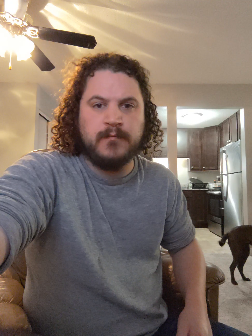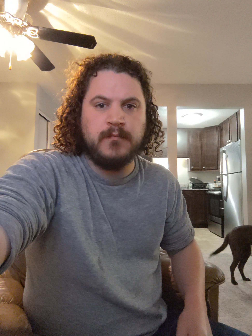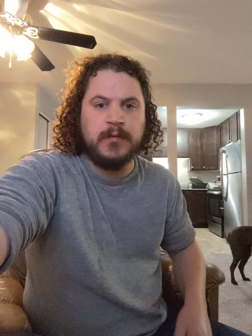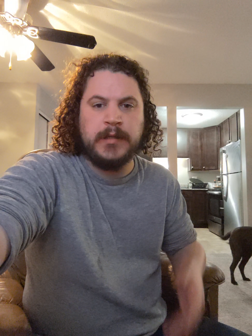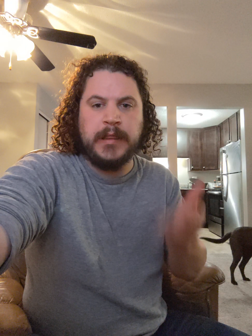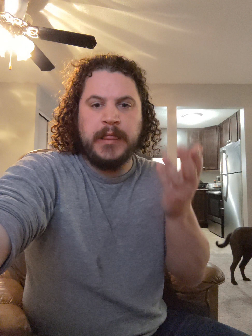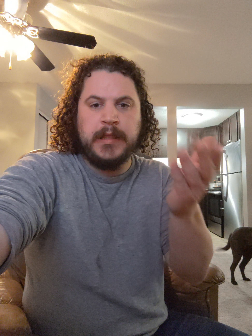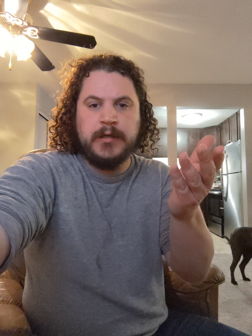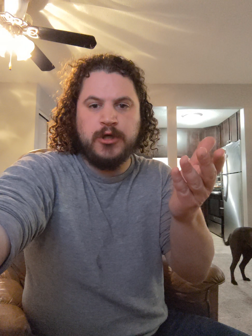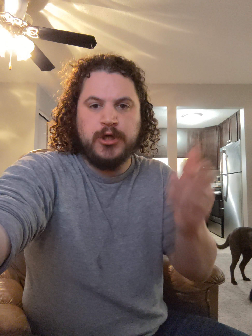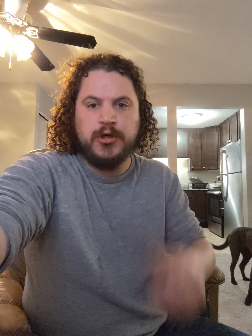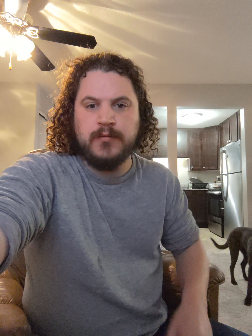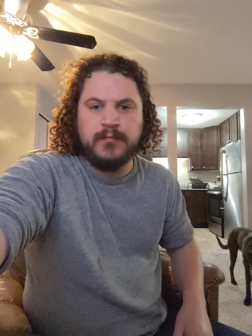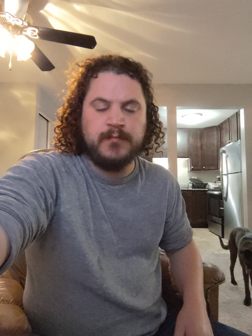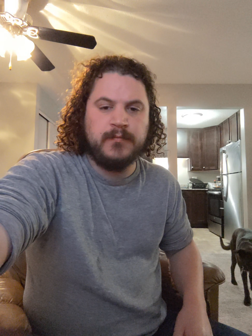there